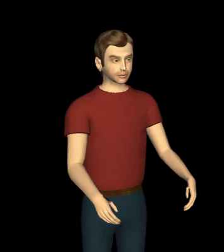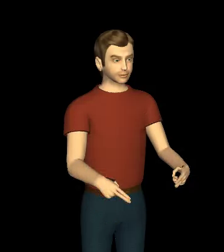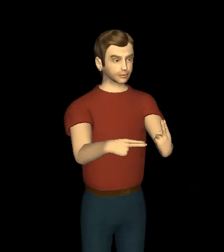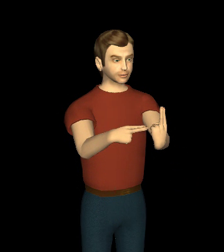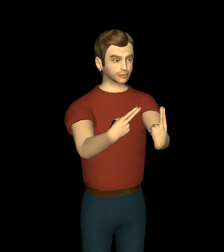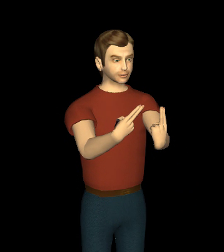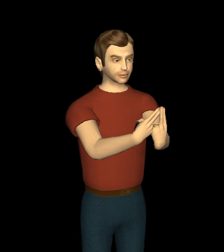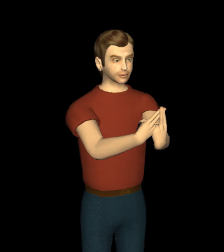يجيب